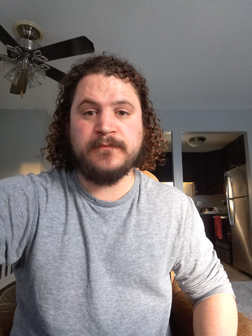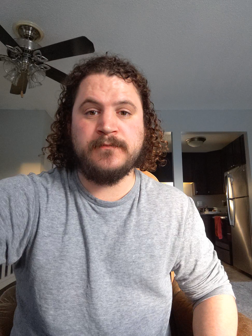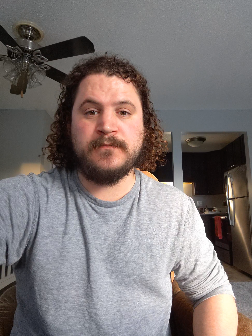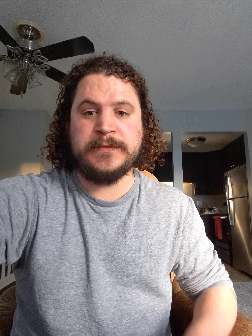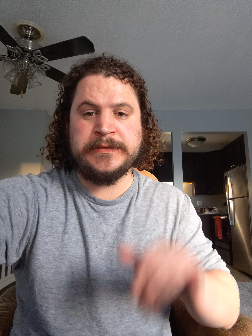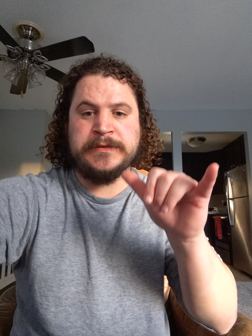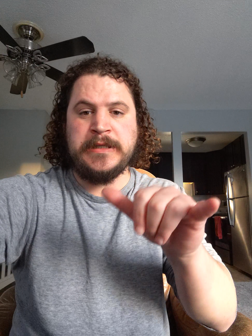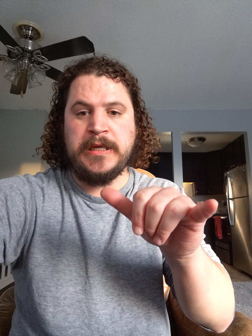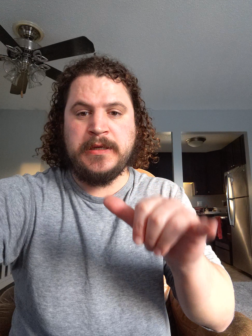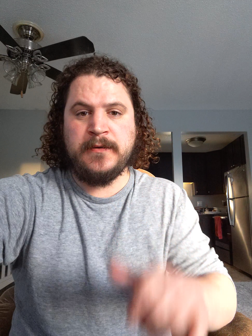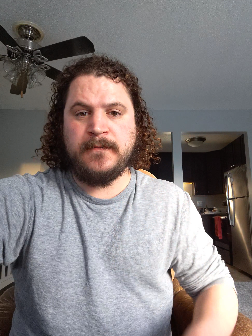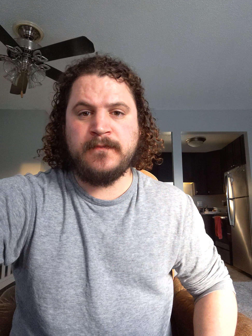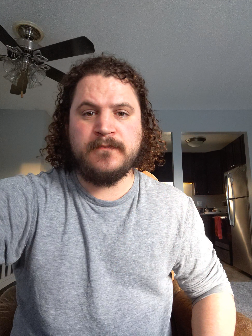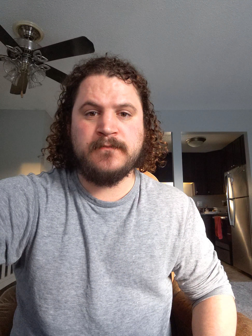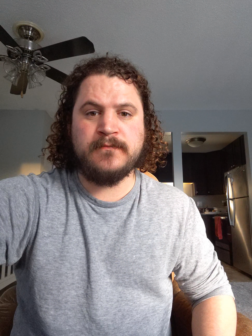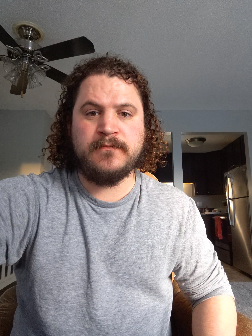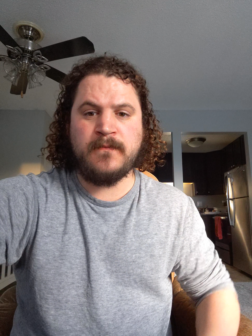stay